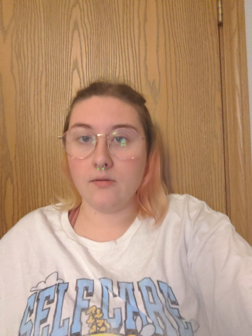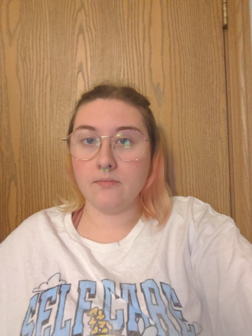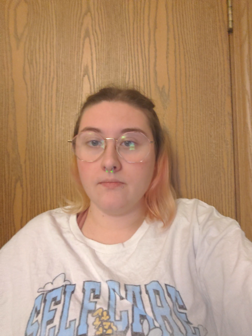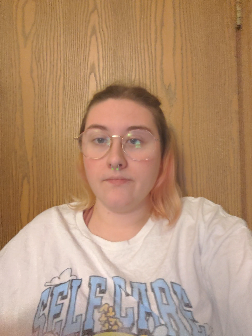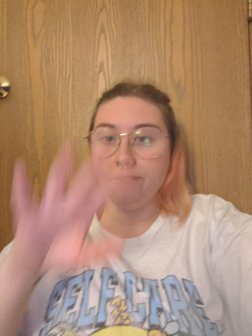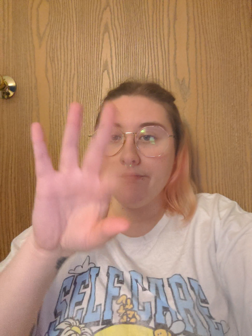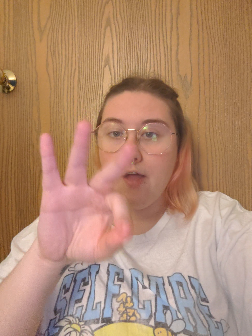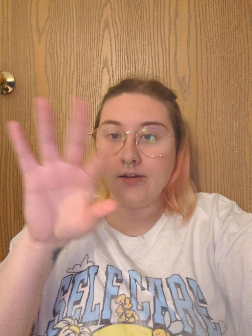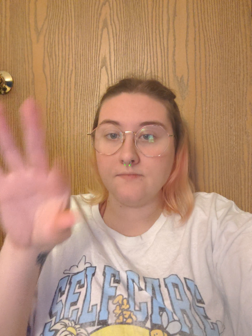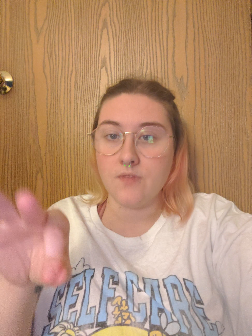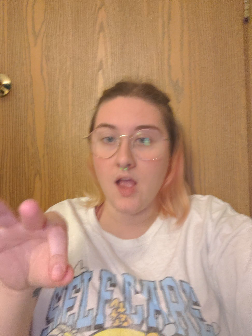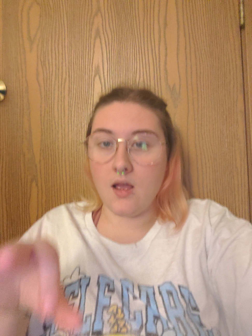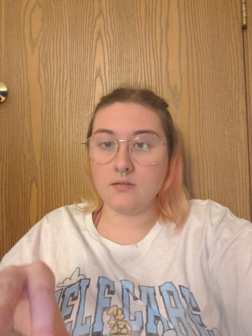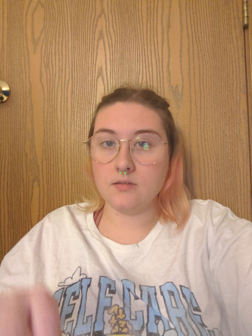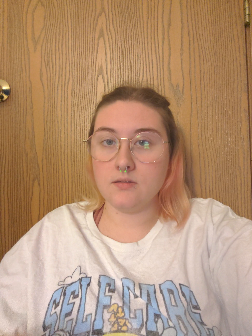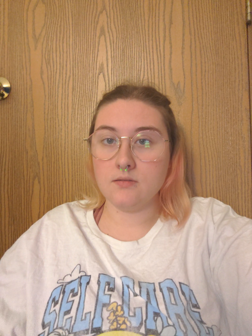french fries